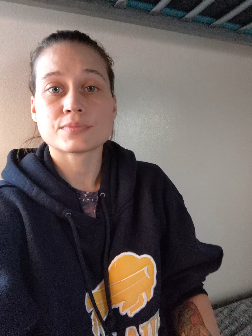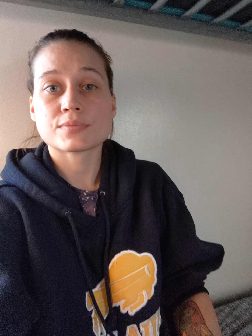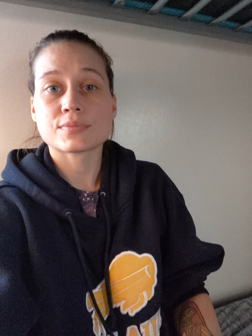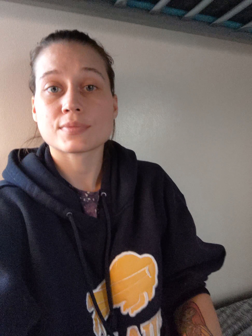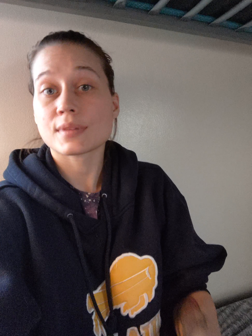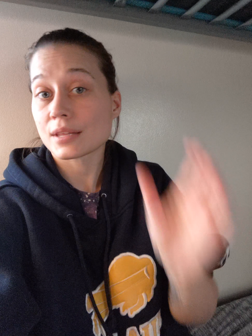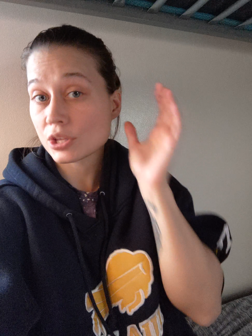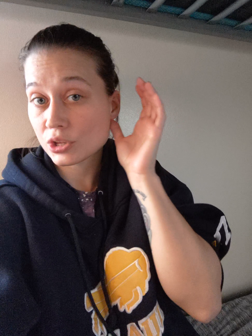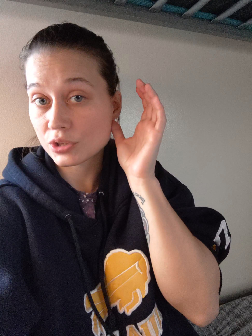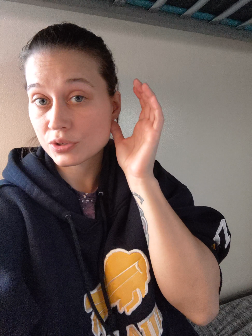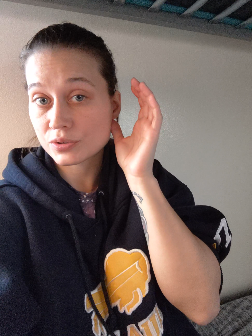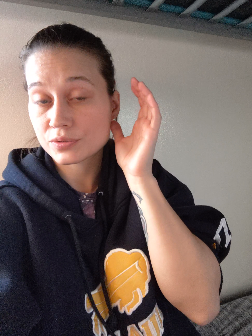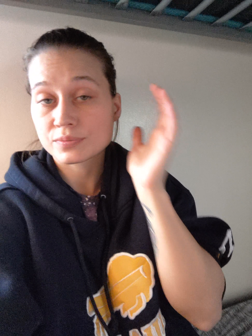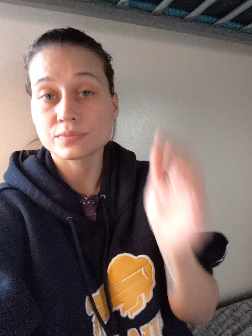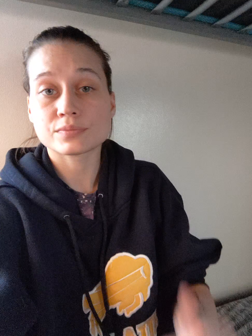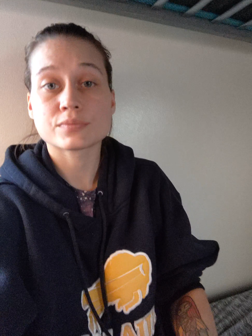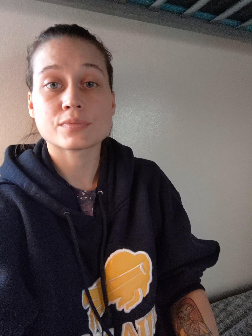hear